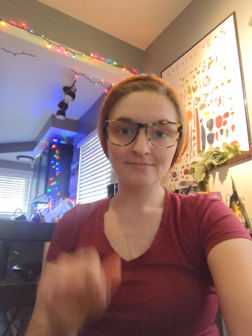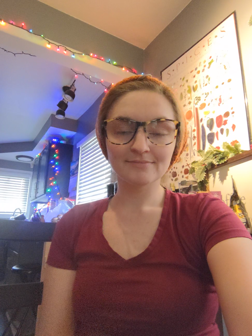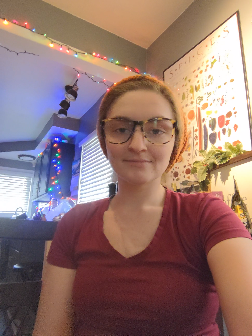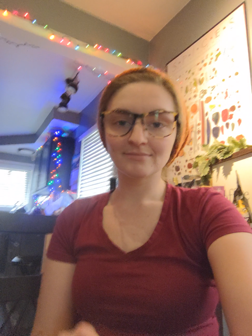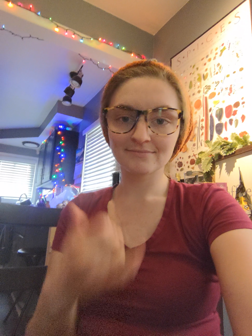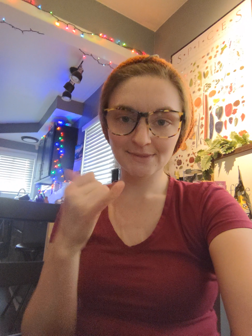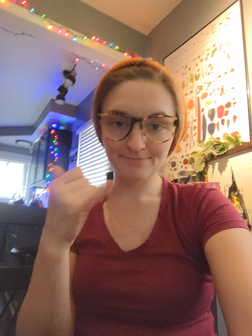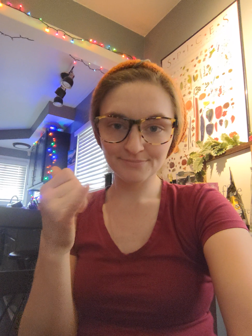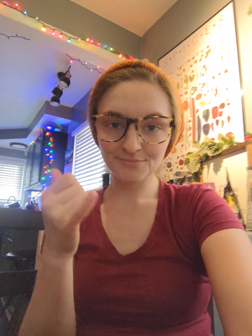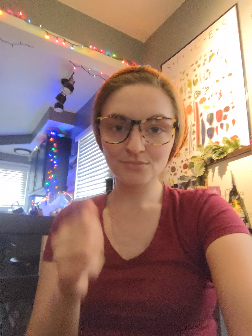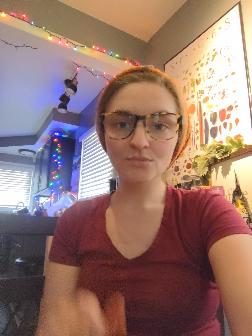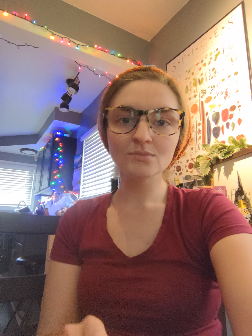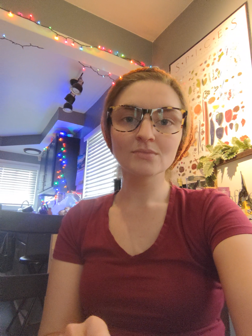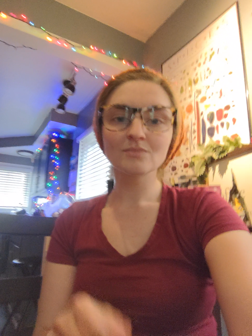yellow